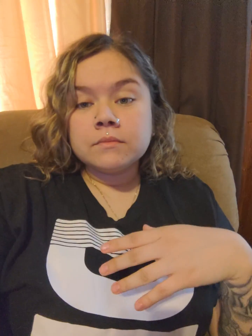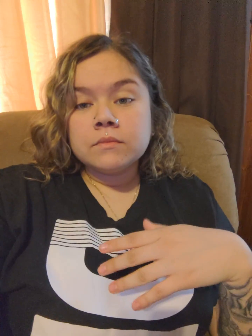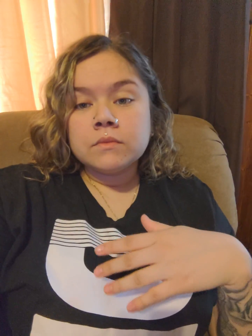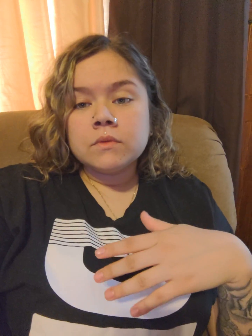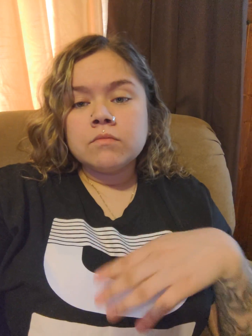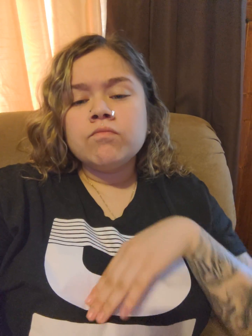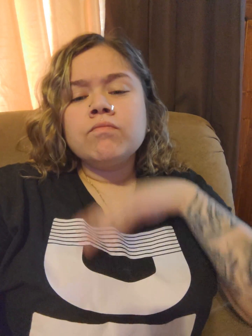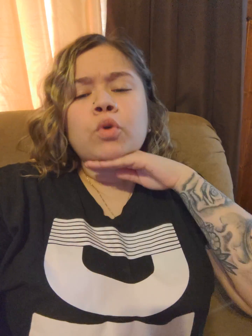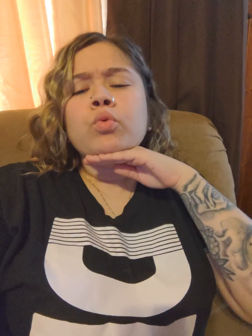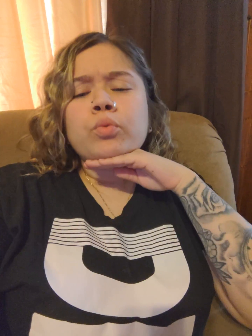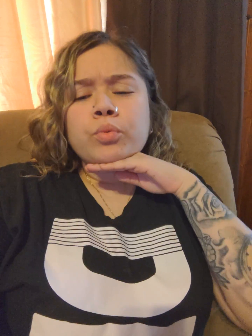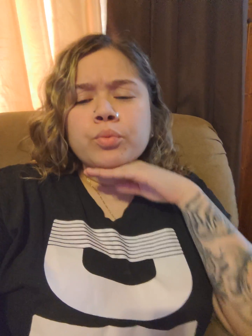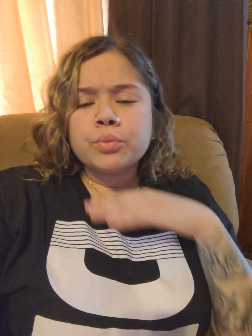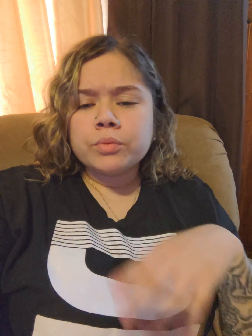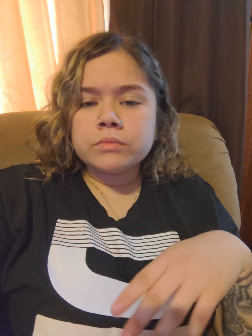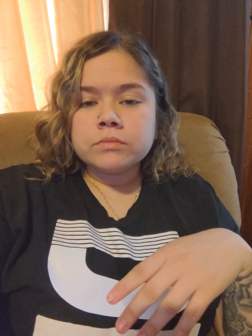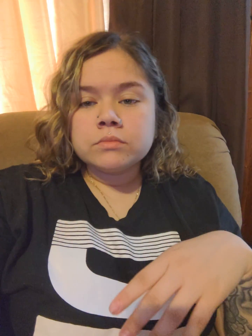full